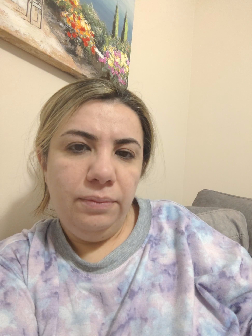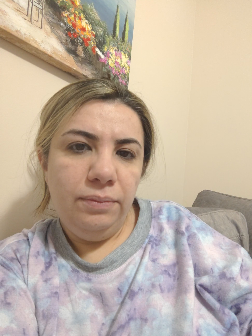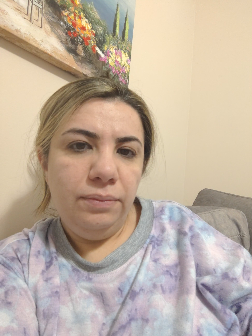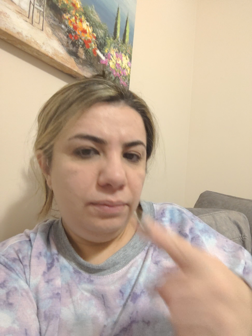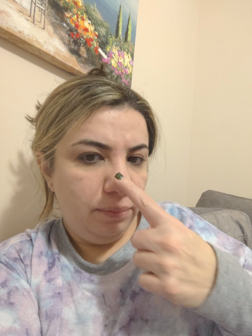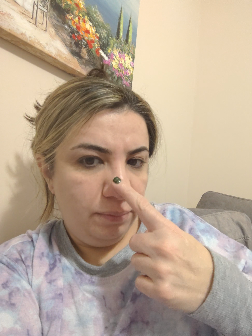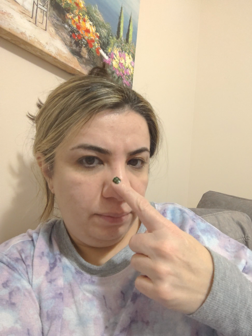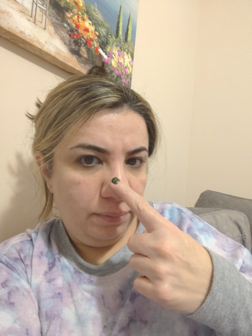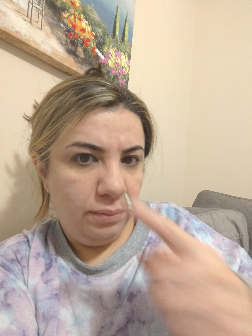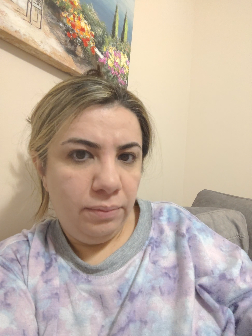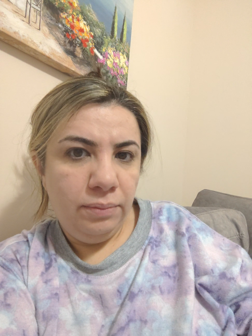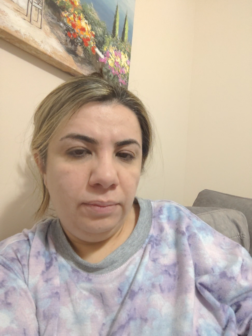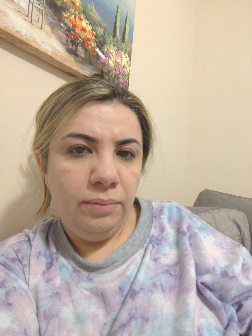nose